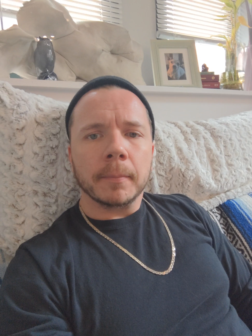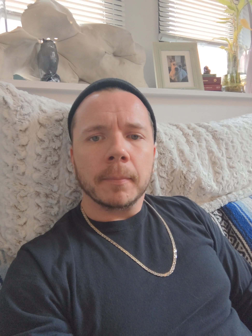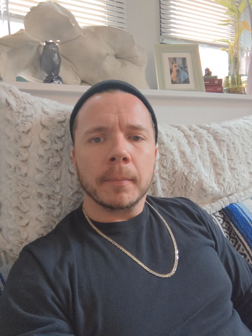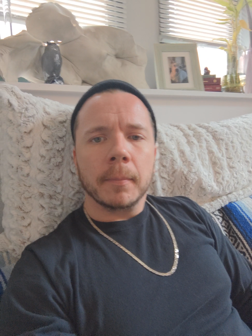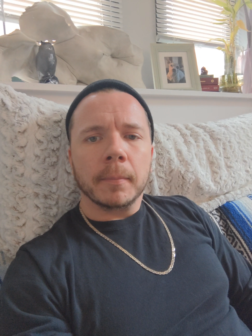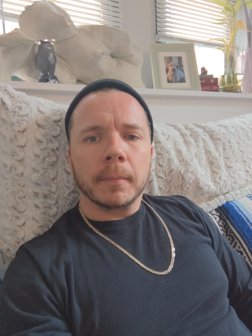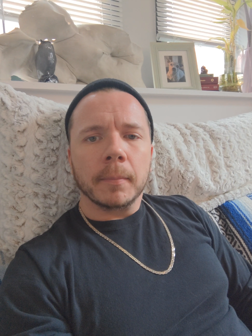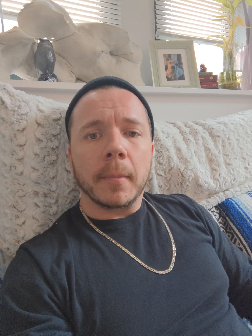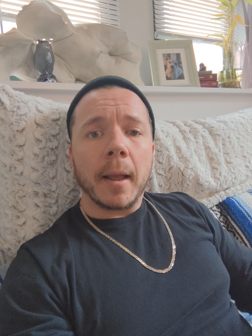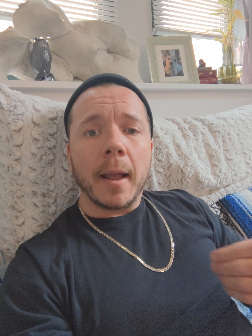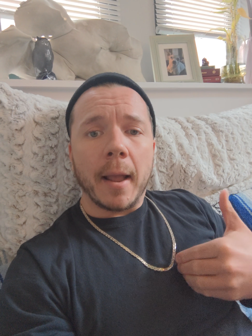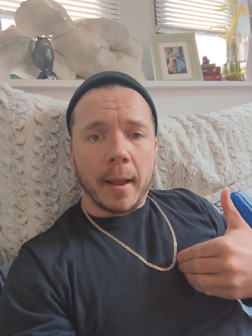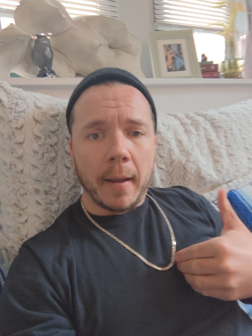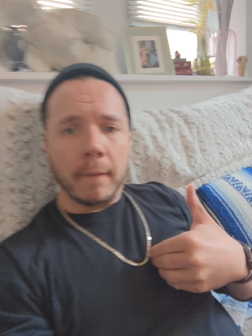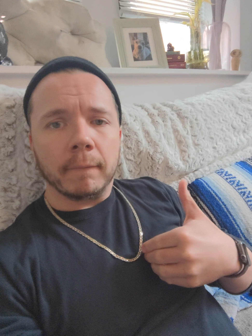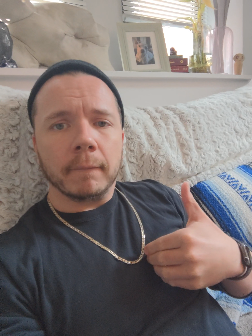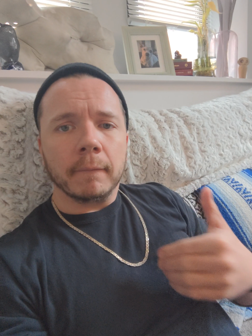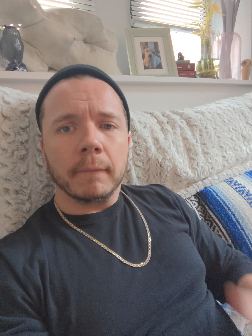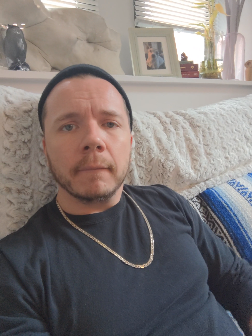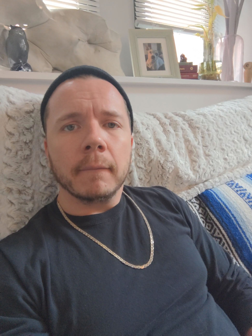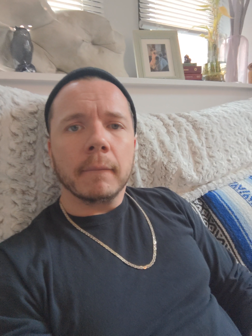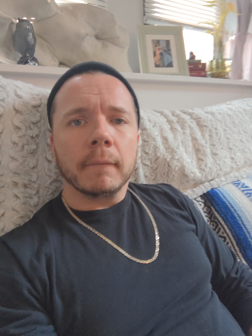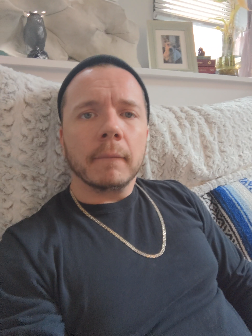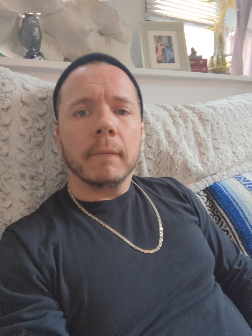have